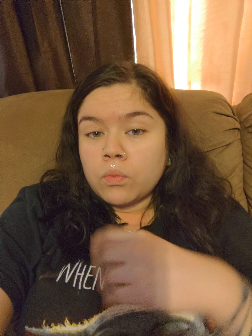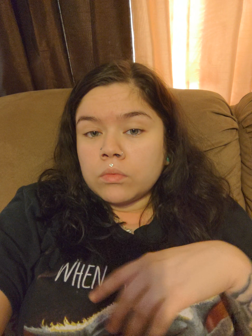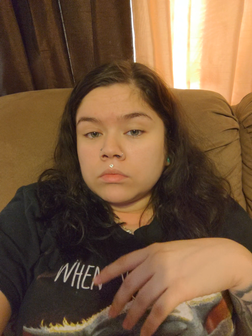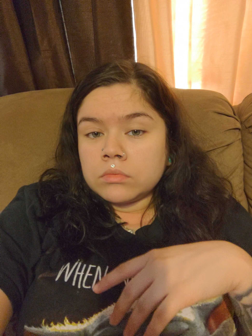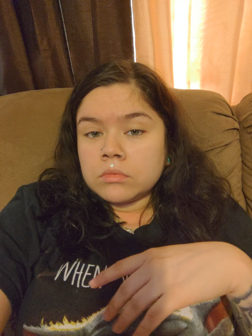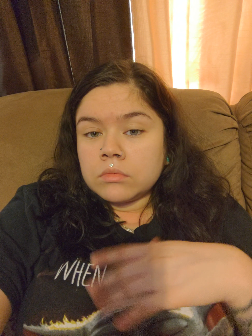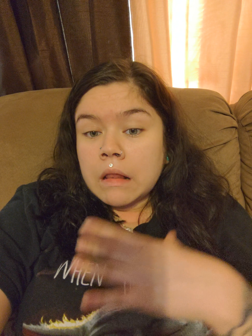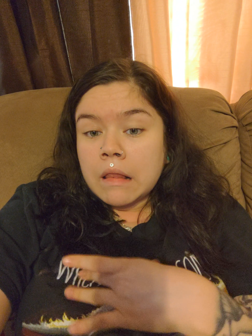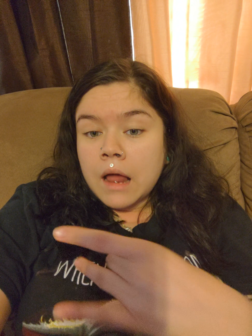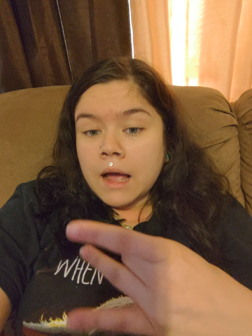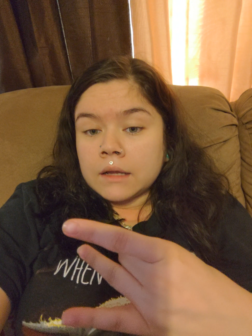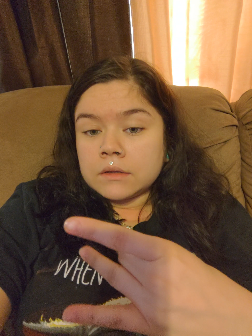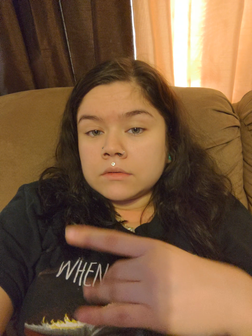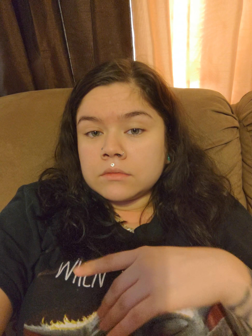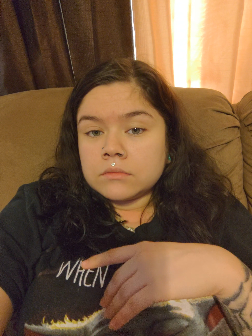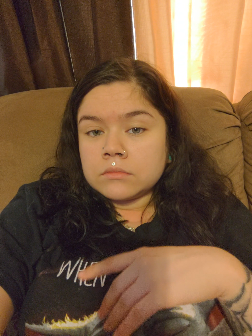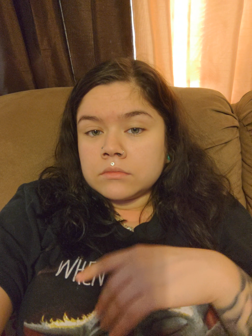like